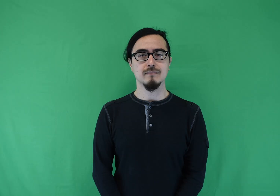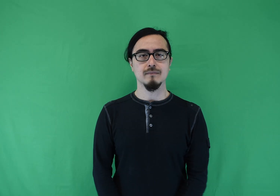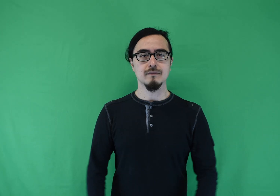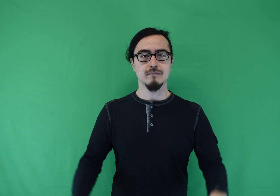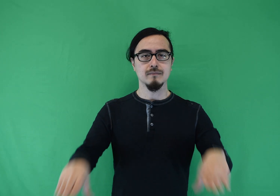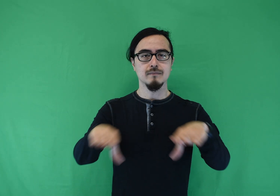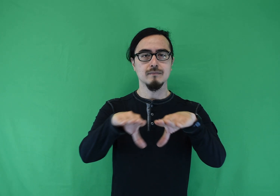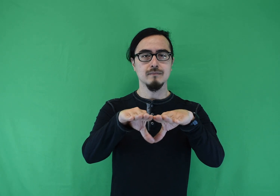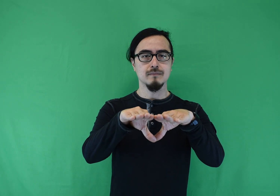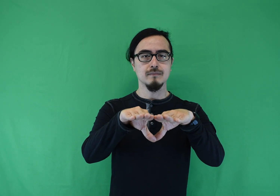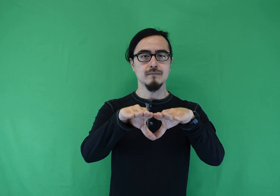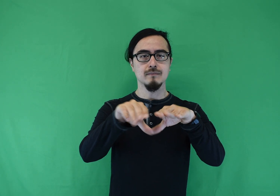cómo